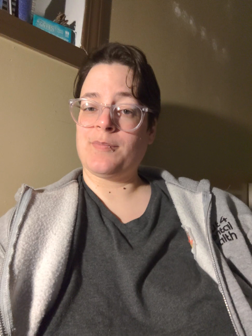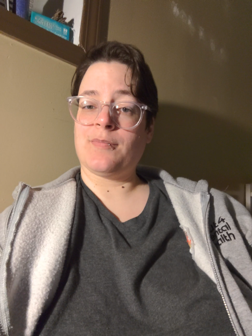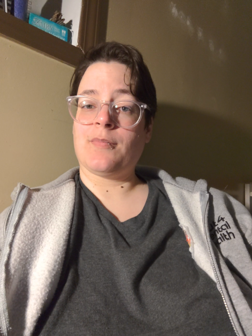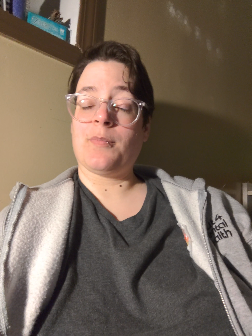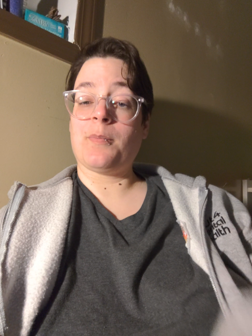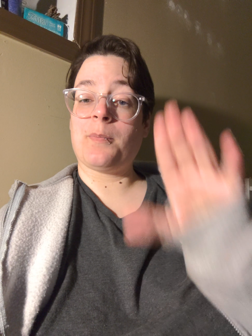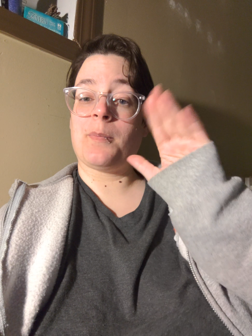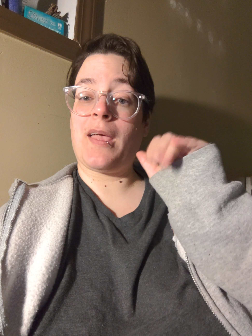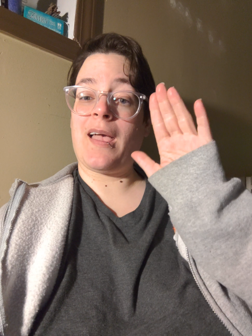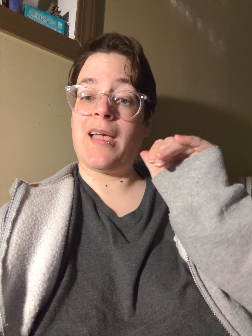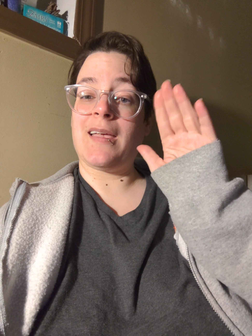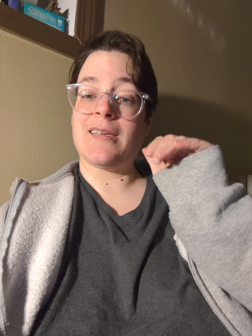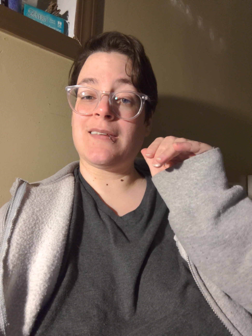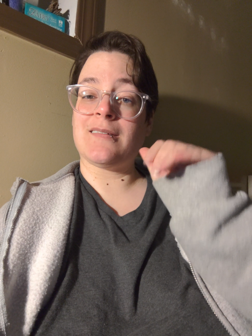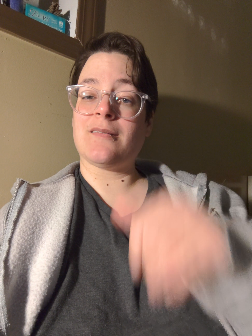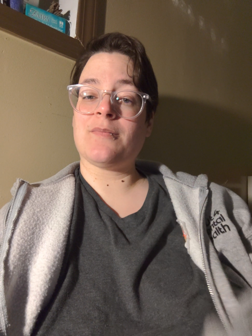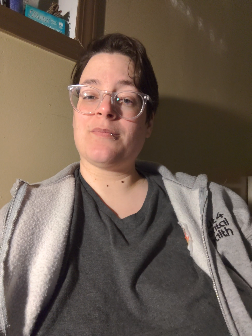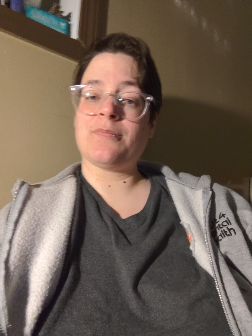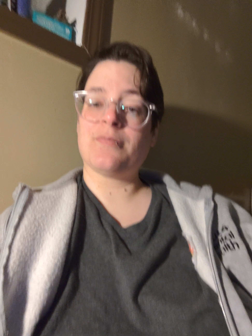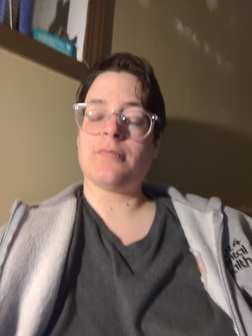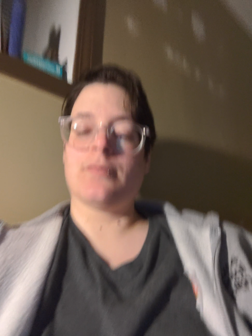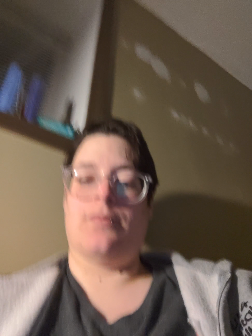bye